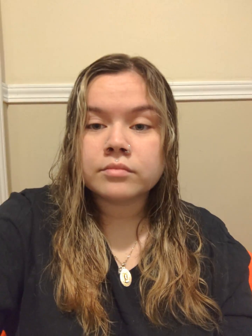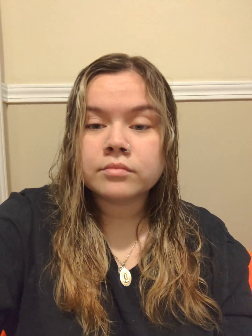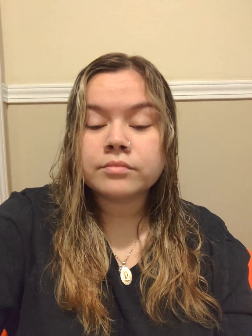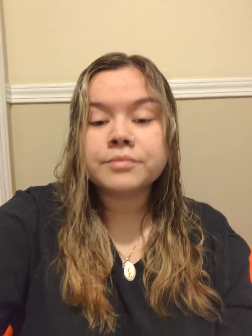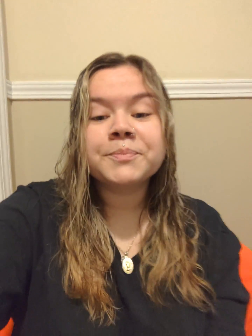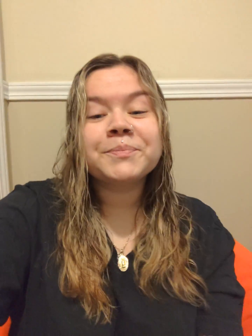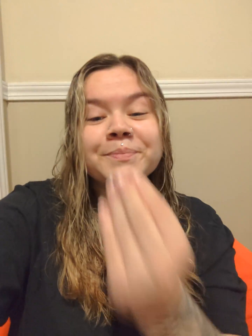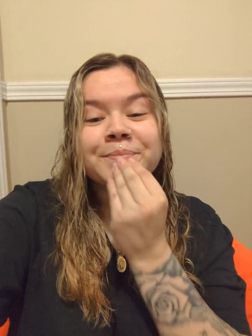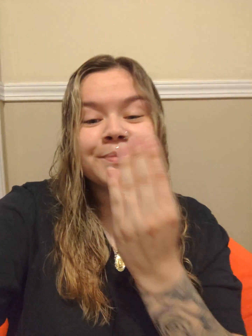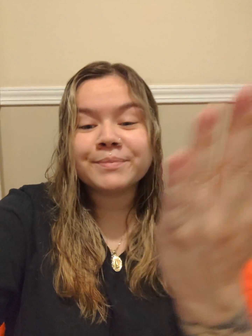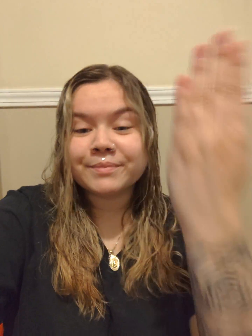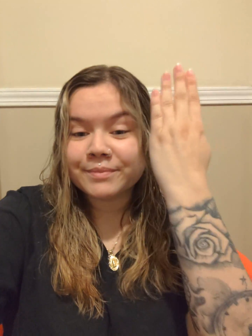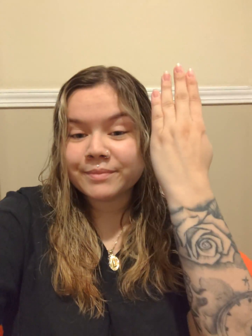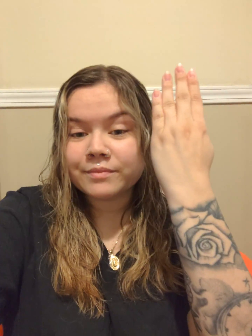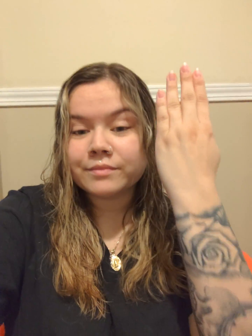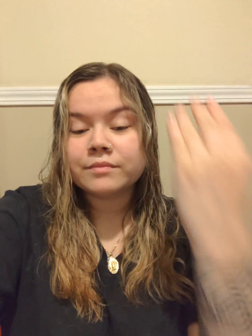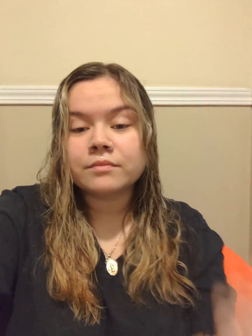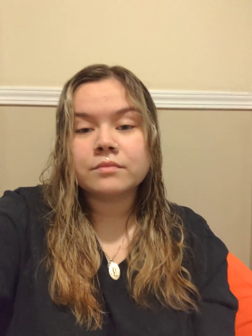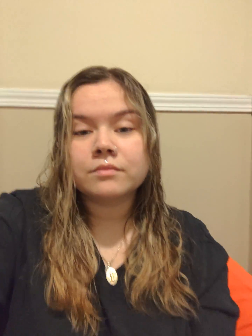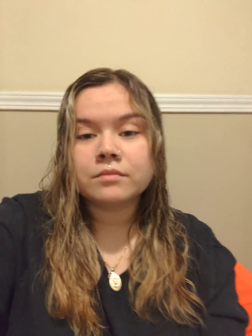breakfast